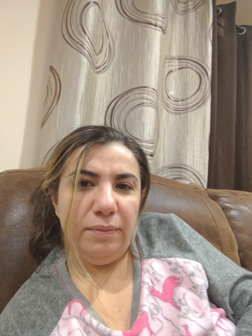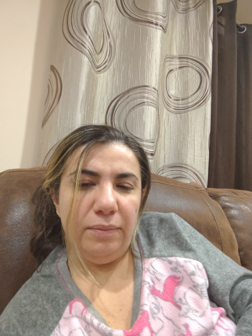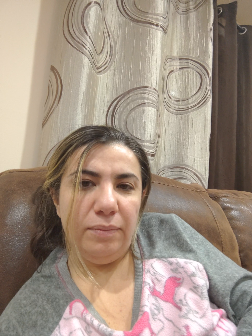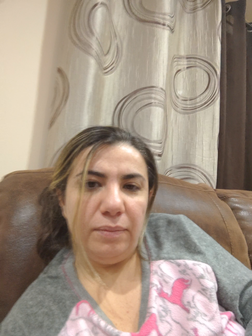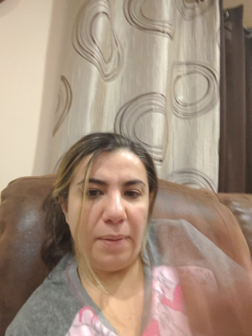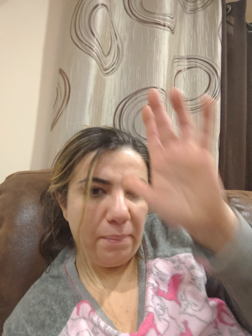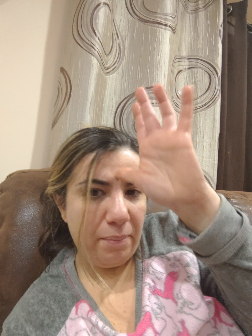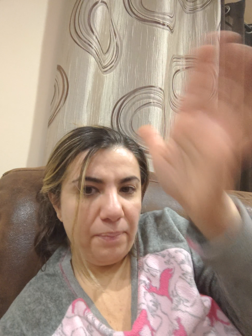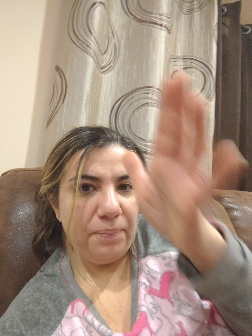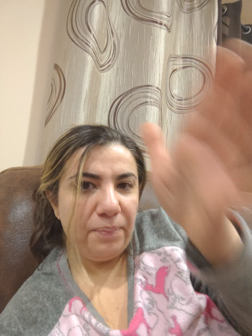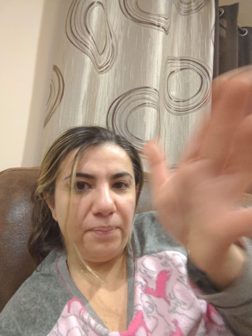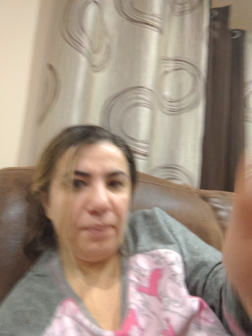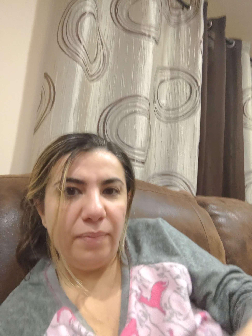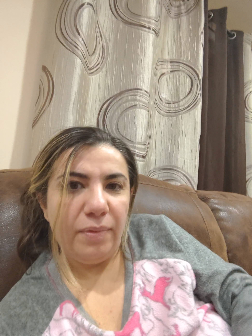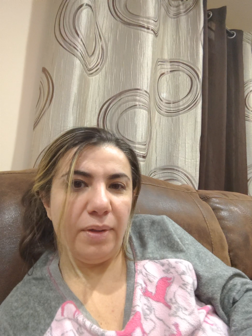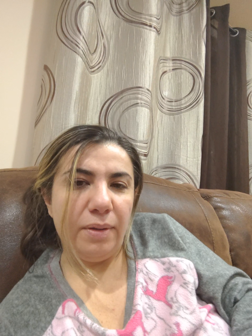grandpa